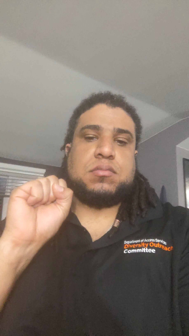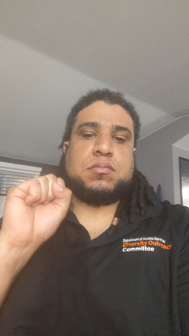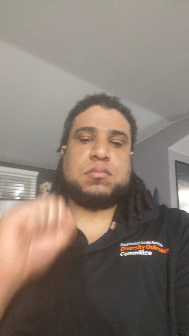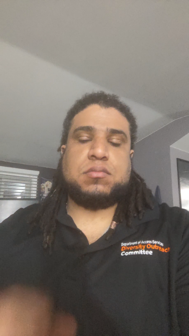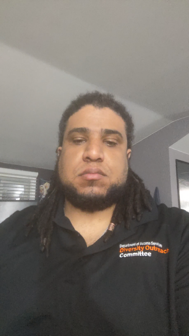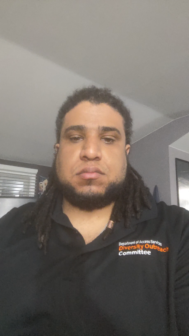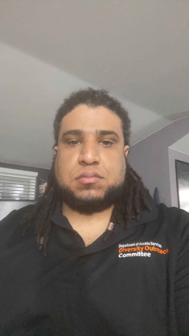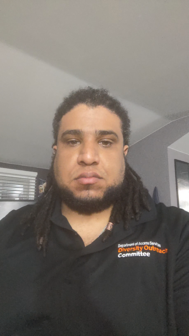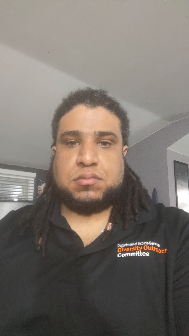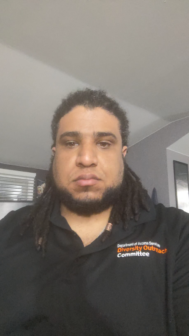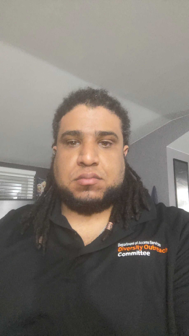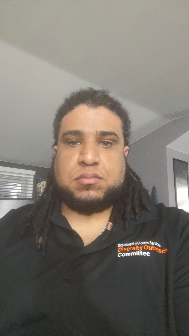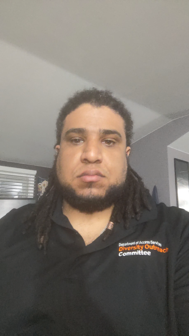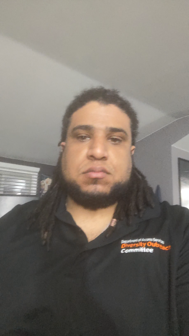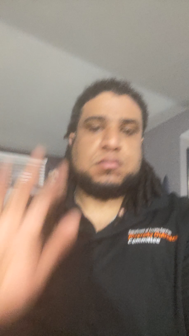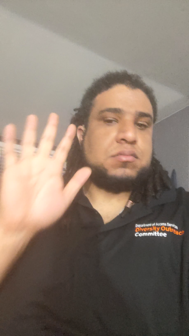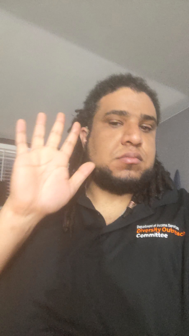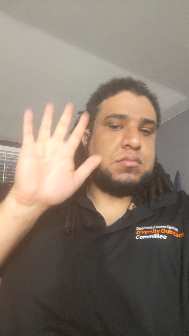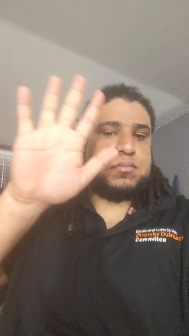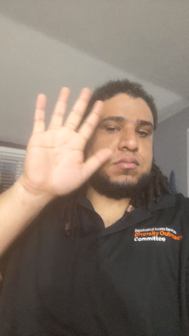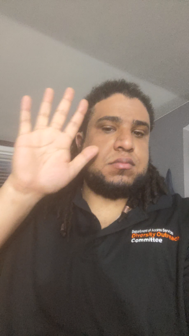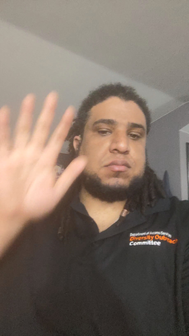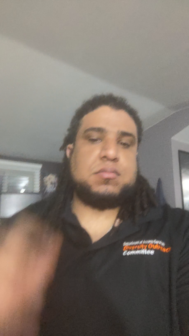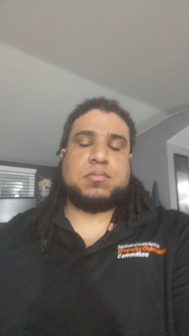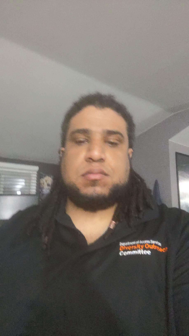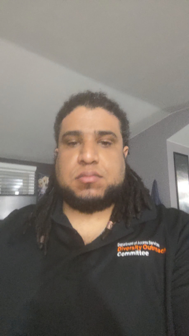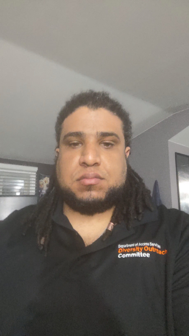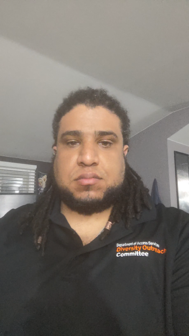give me five